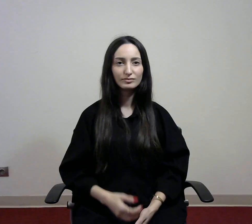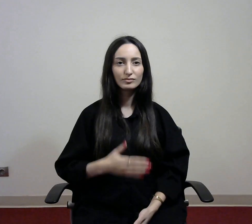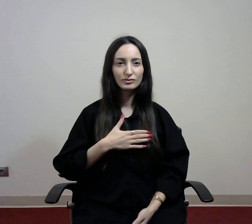mən